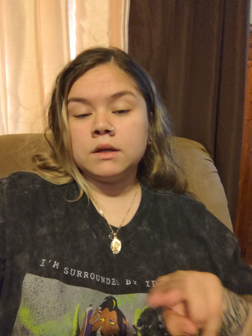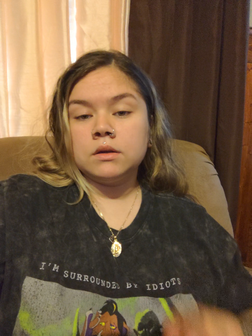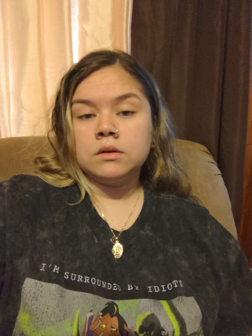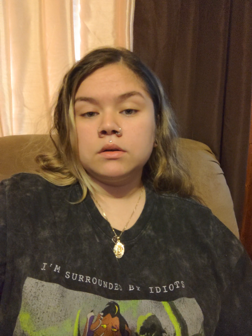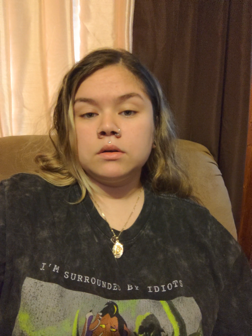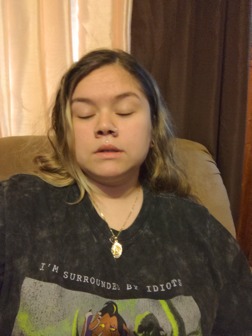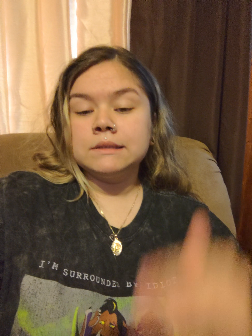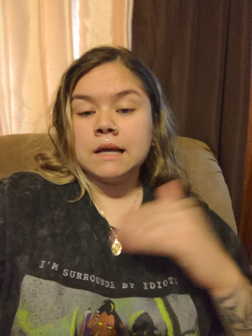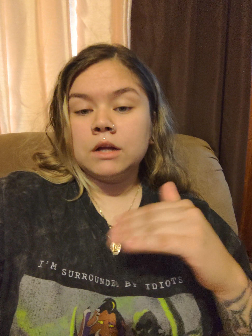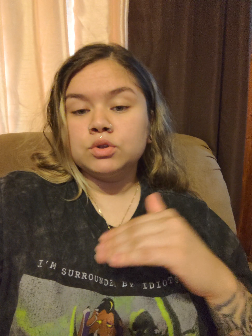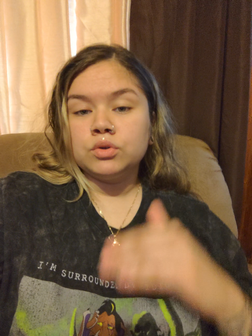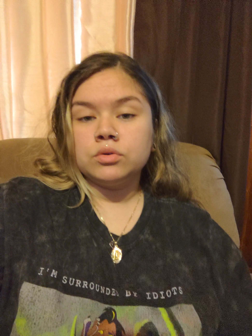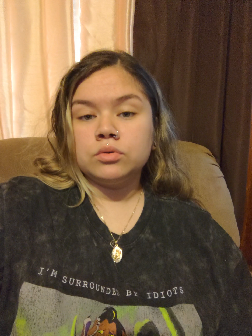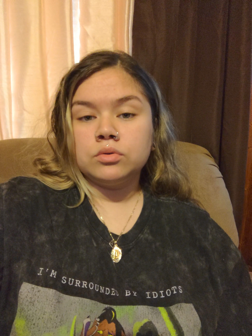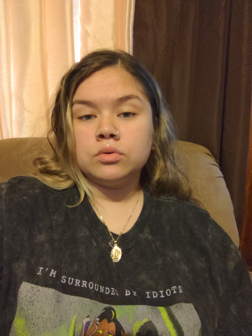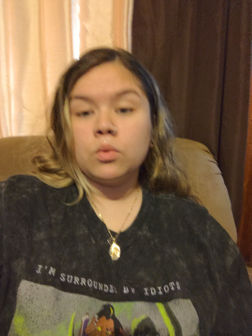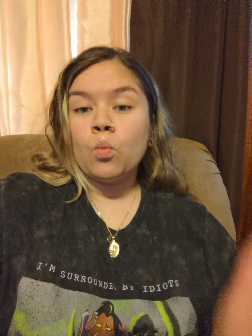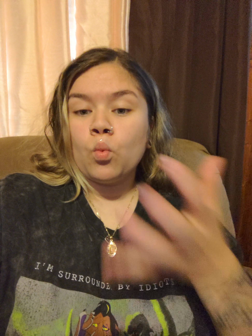doctor